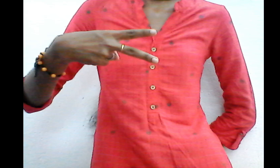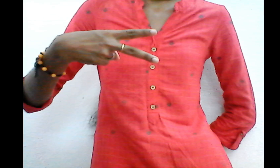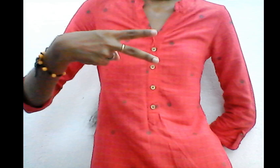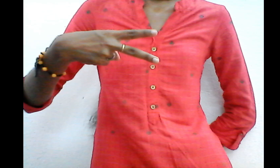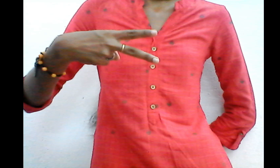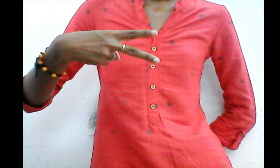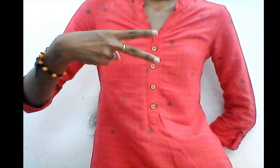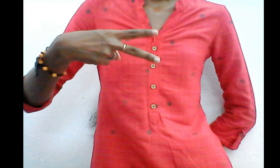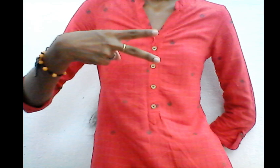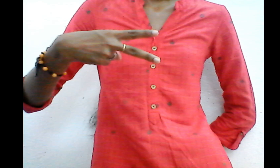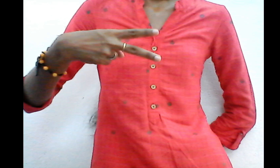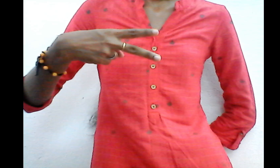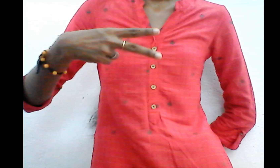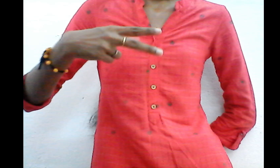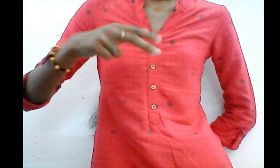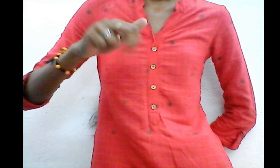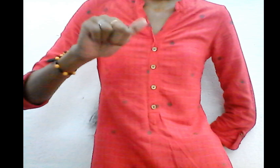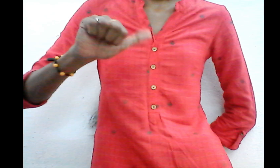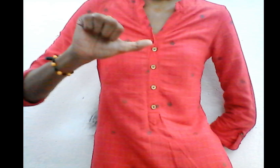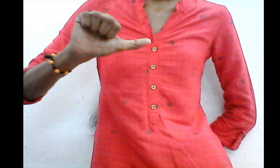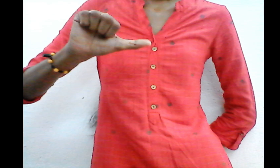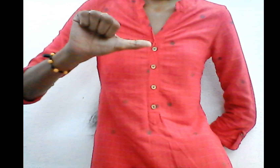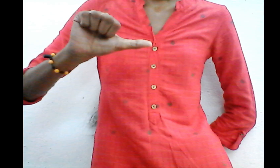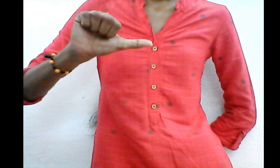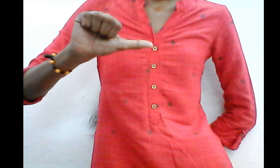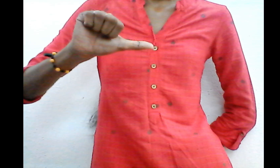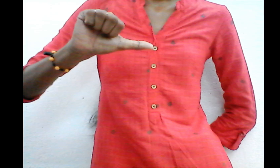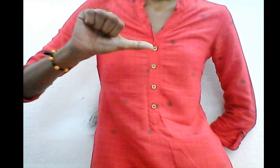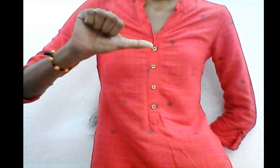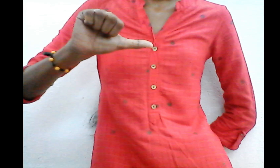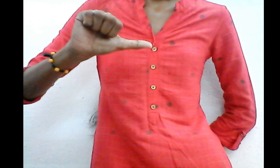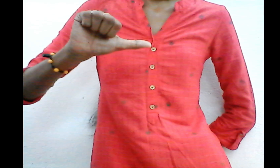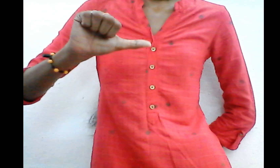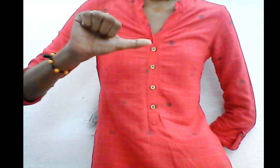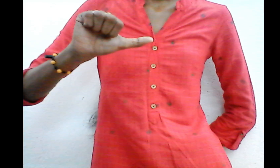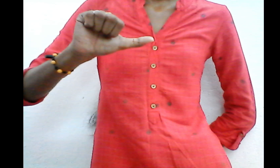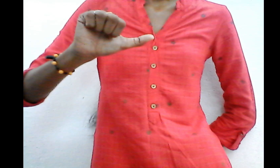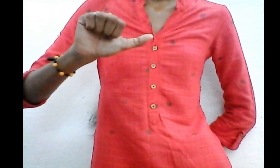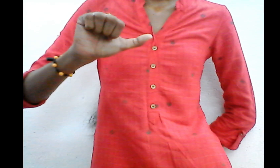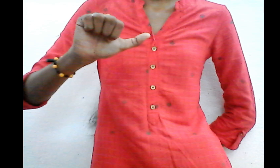ഐ